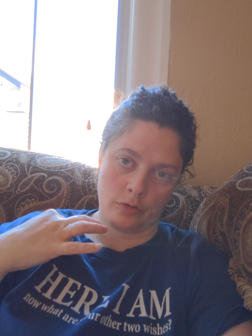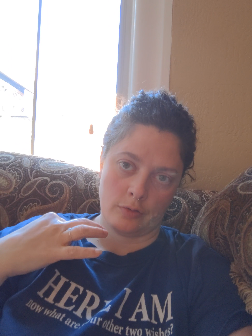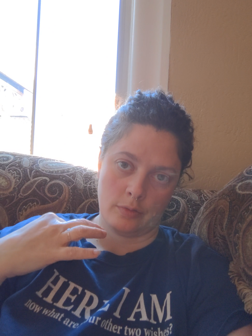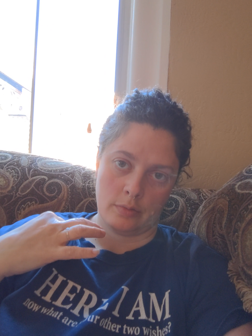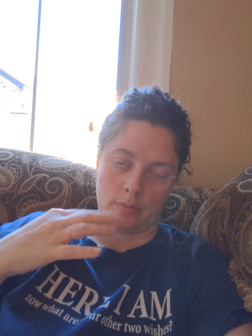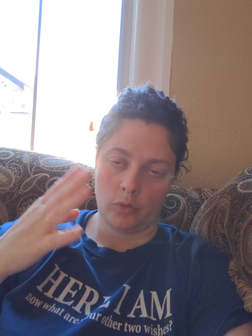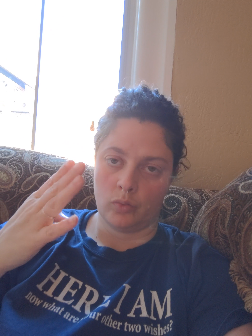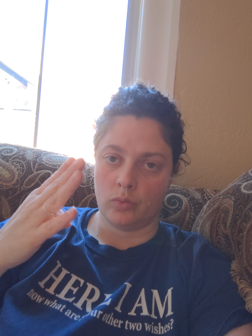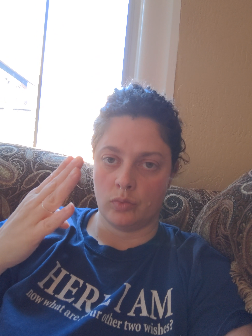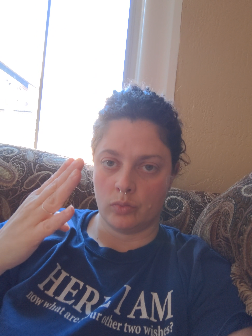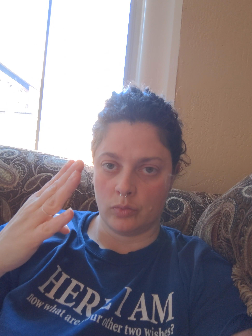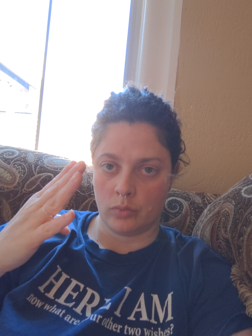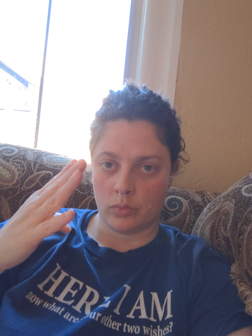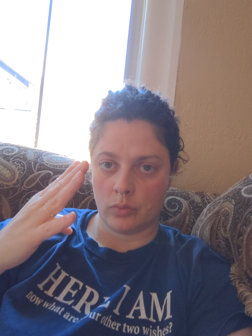blue